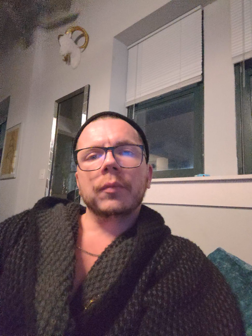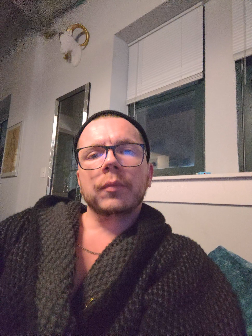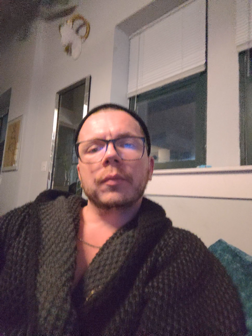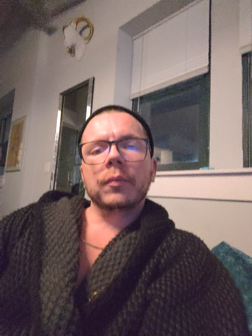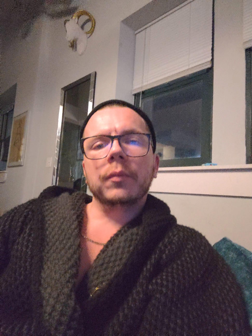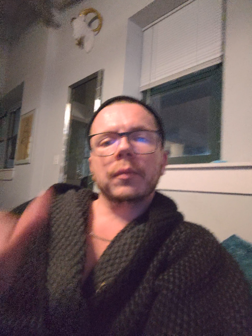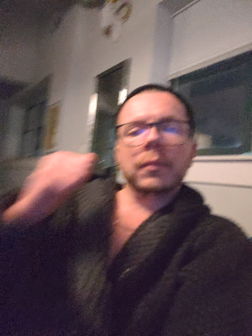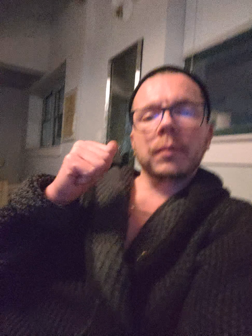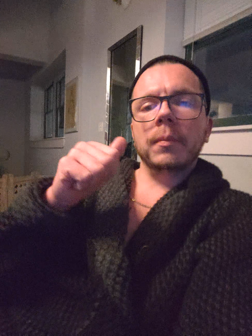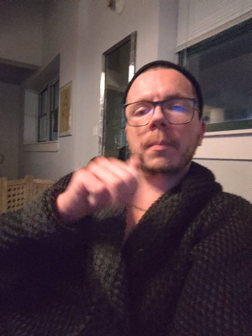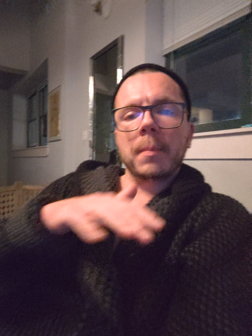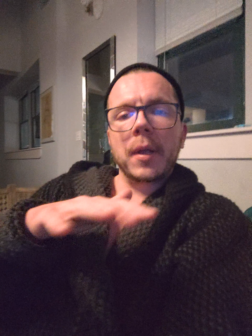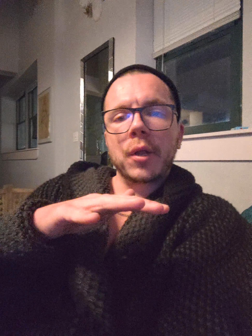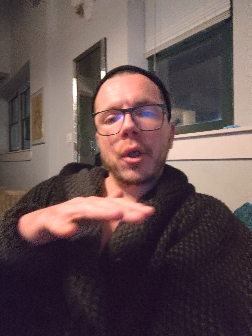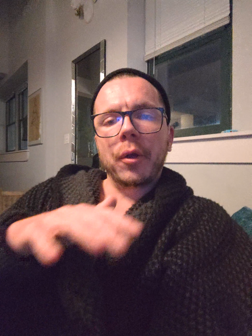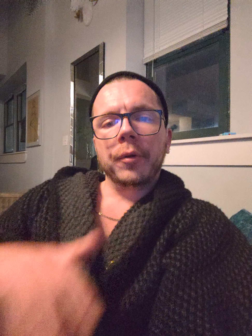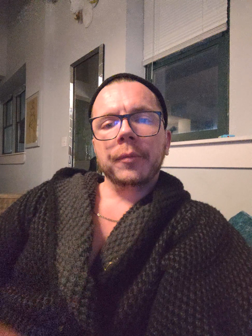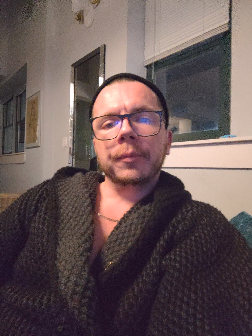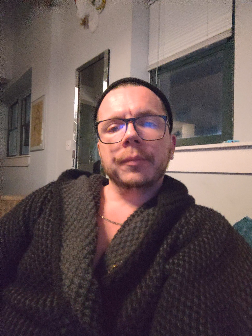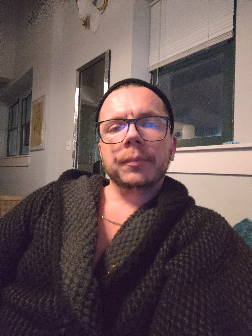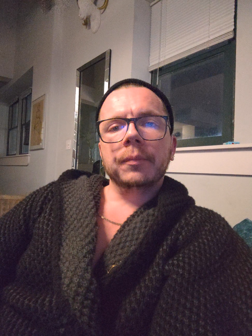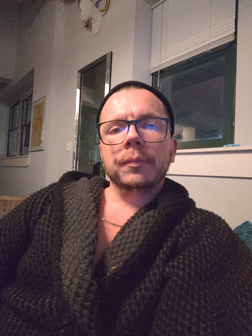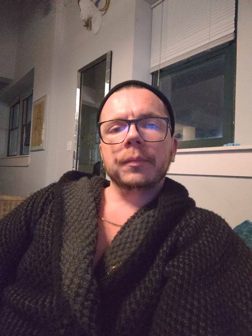backyard